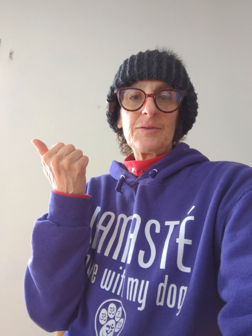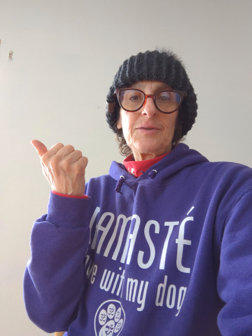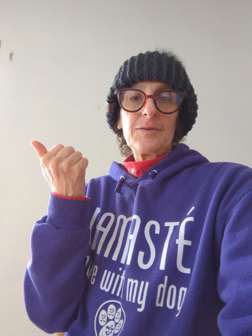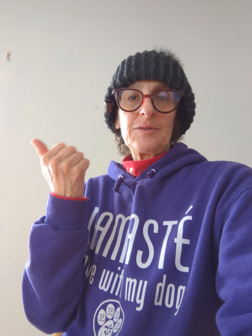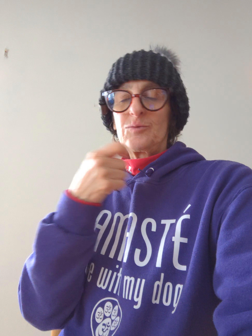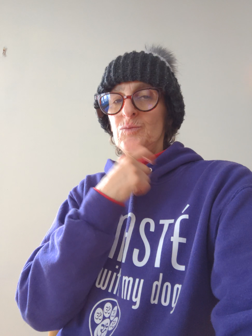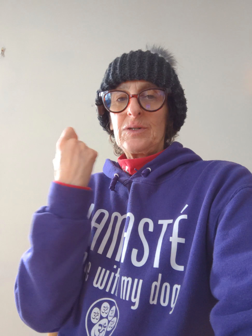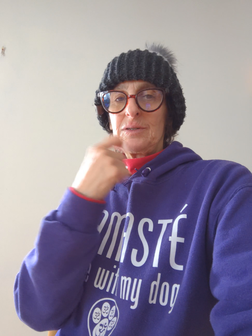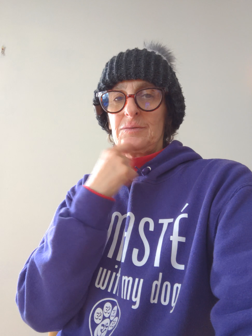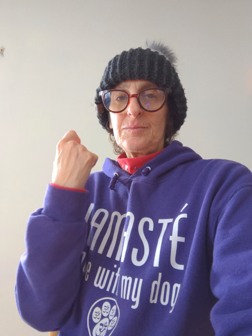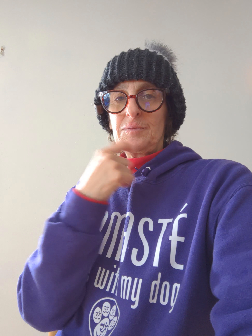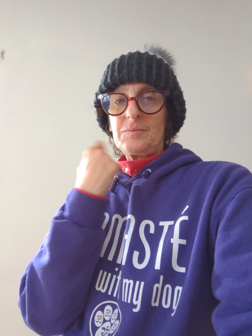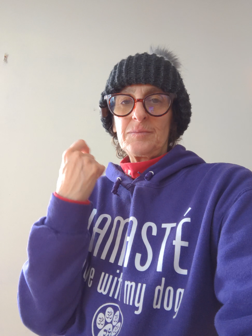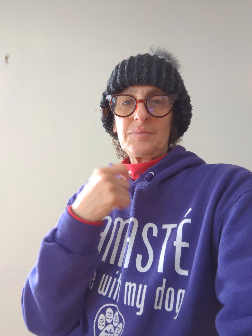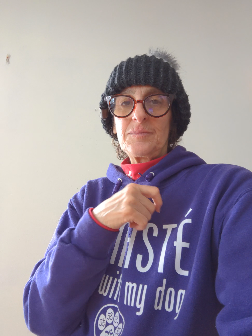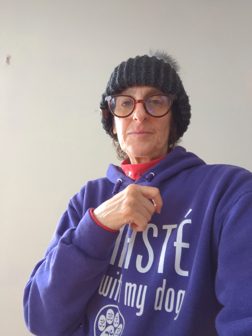dryer